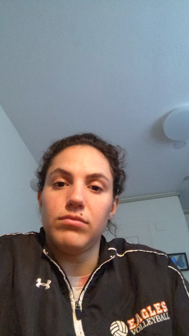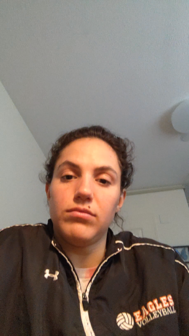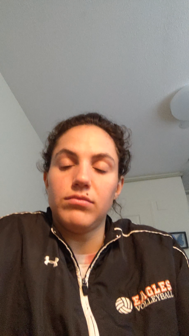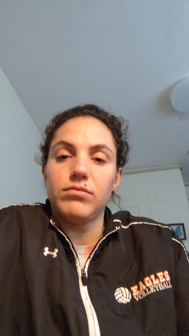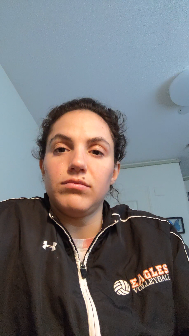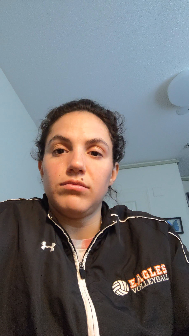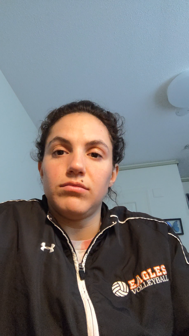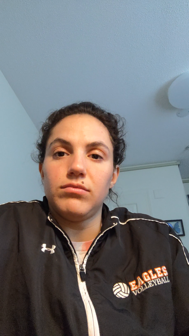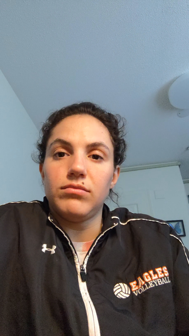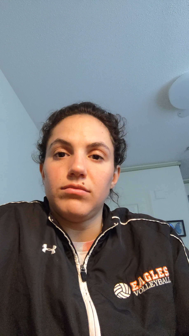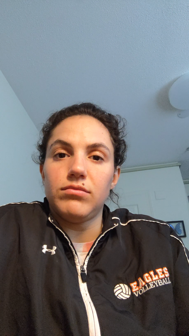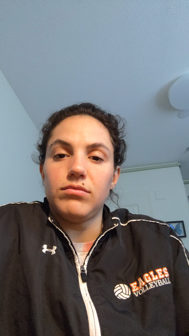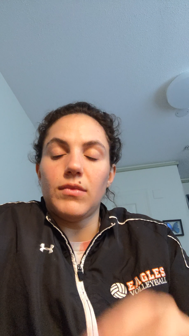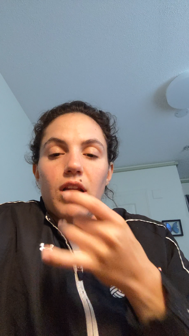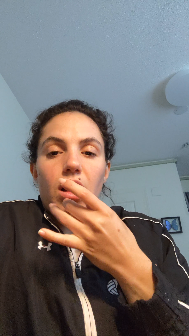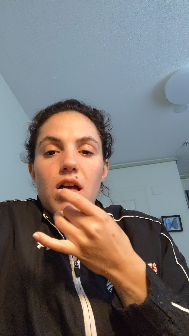light bulb